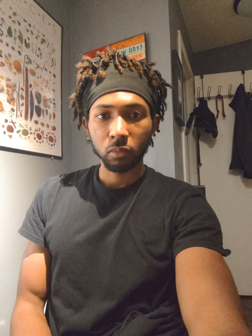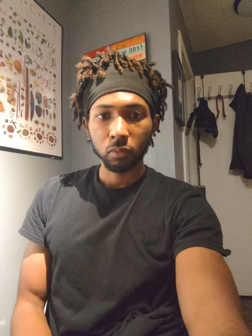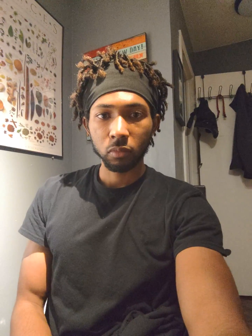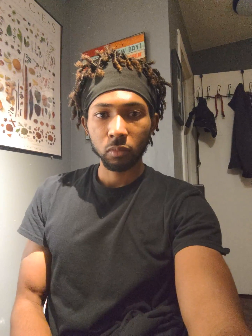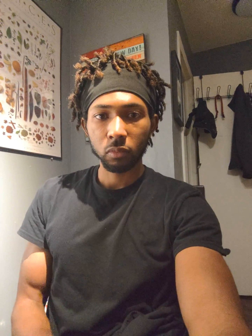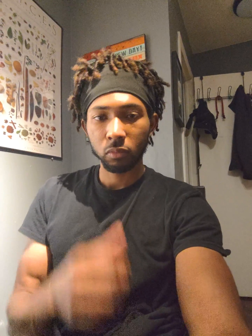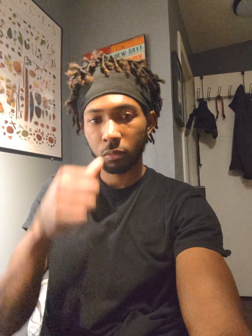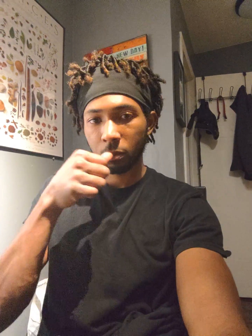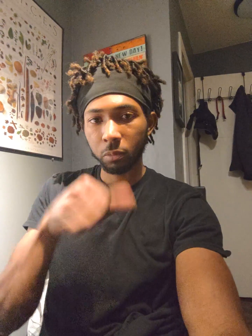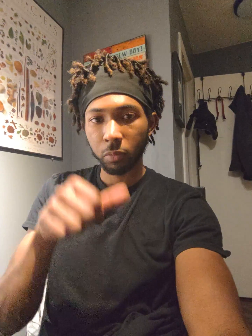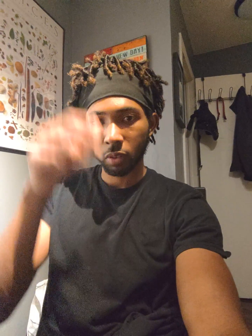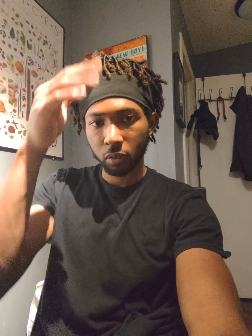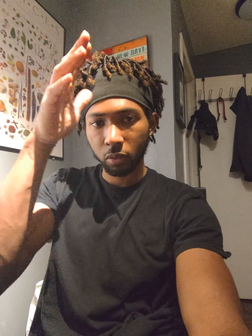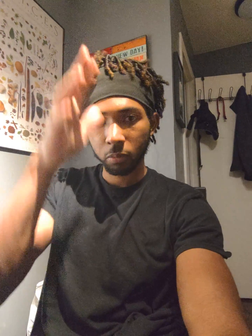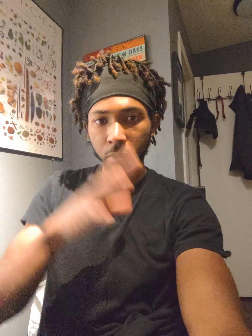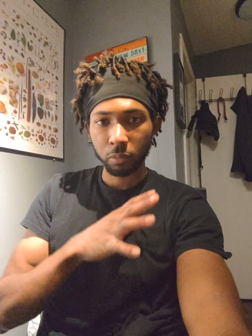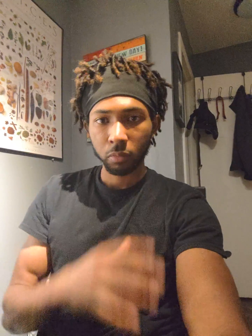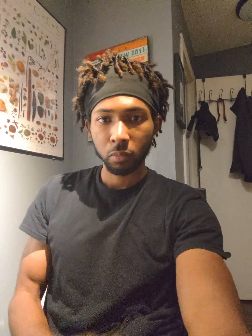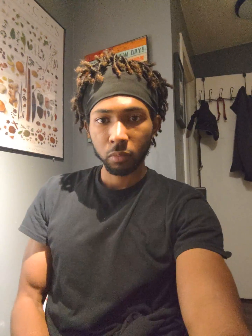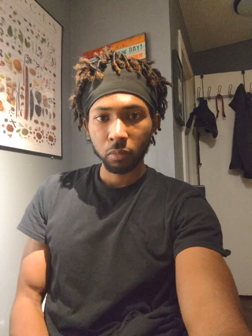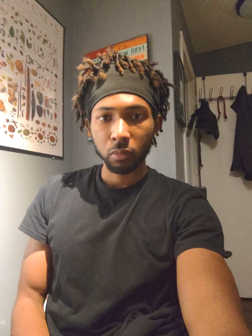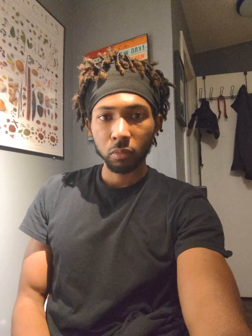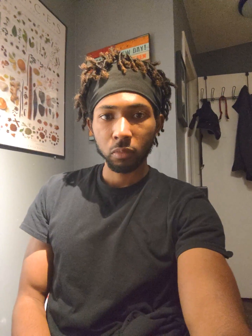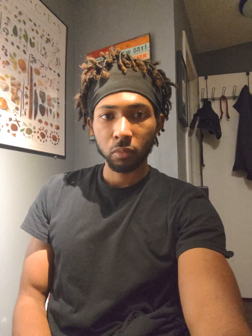mailman